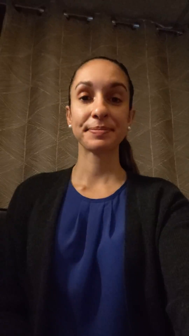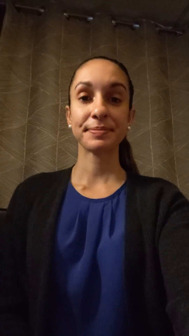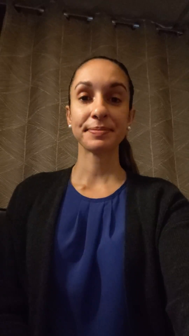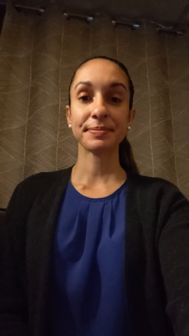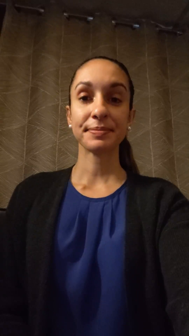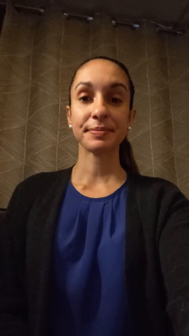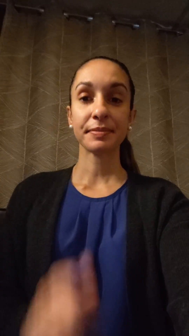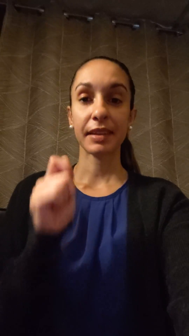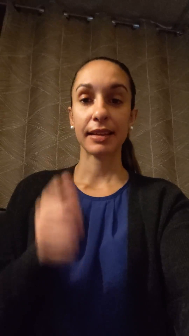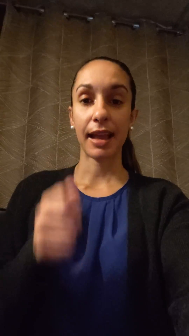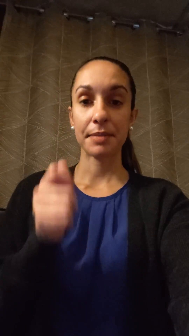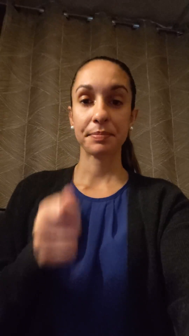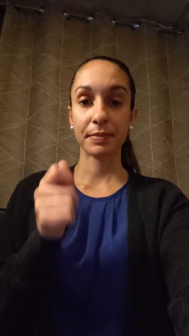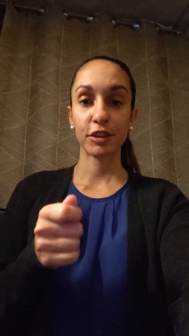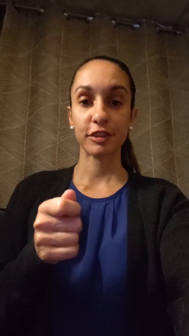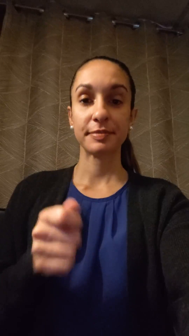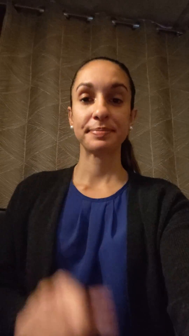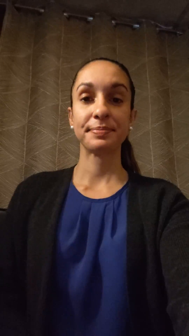hammer